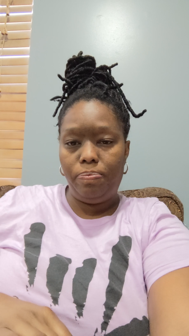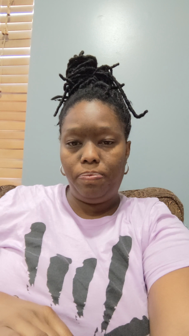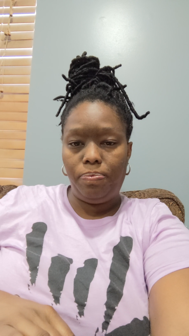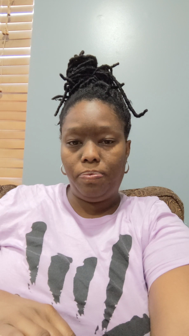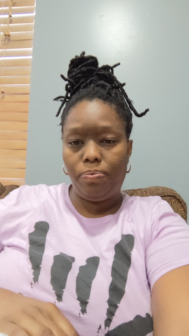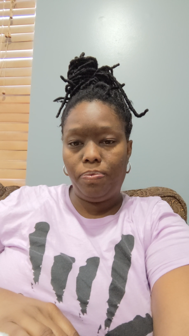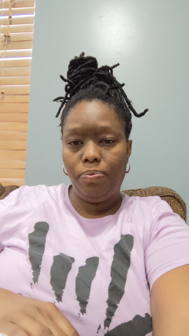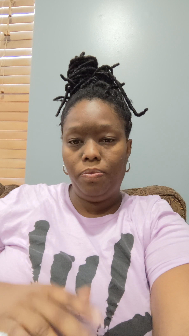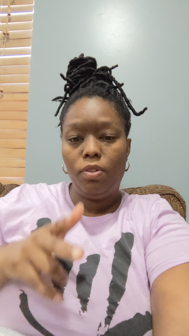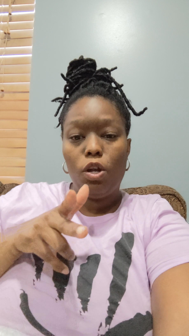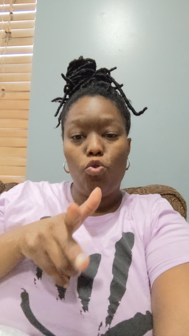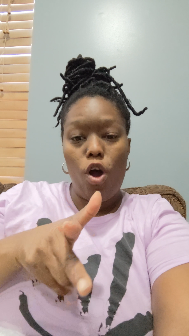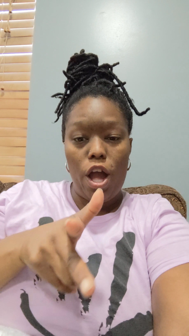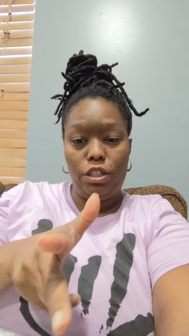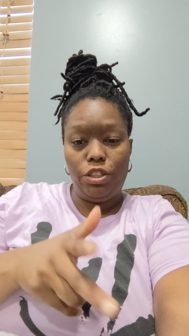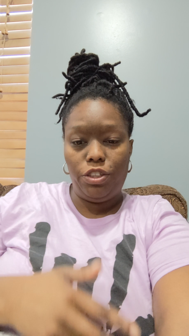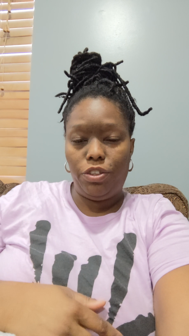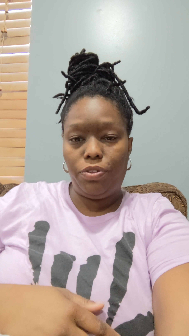garage